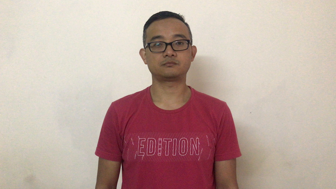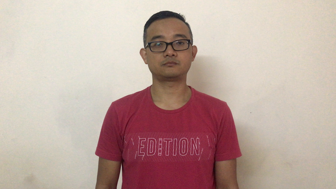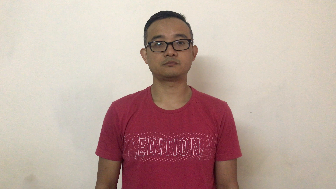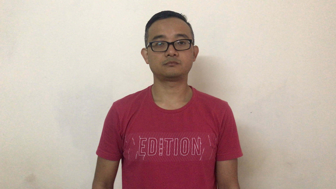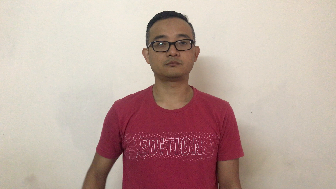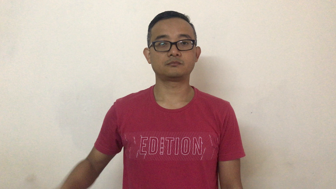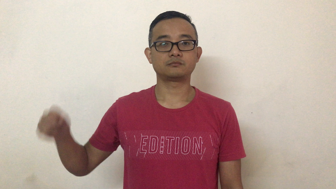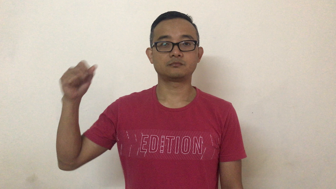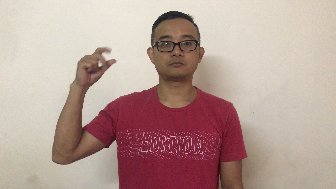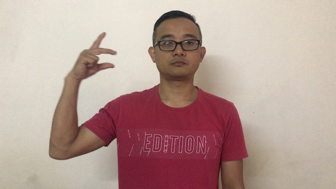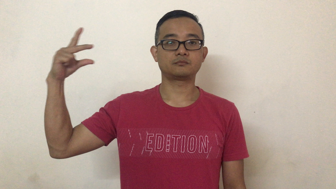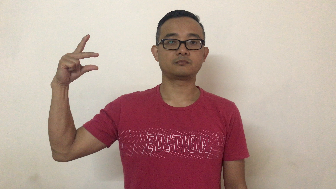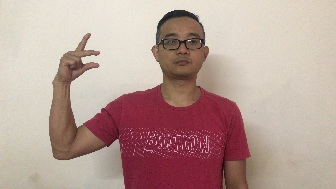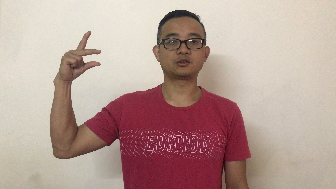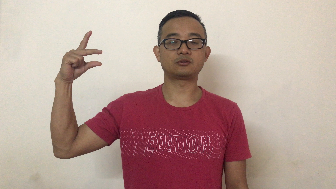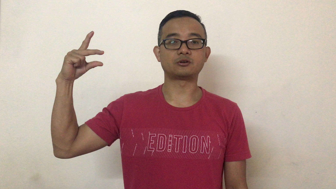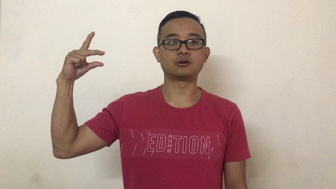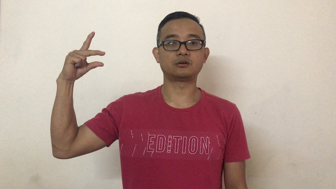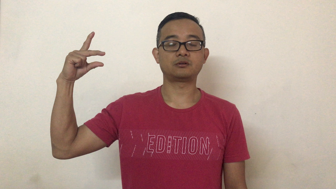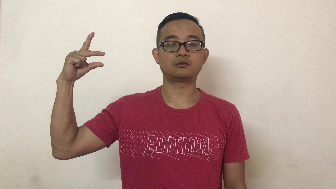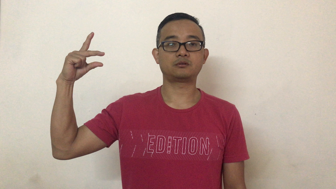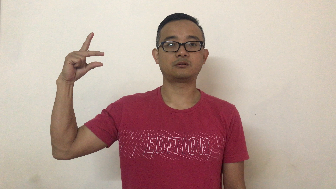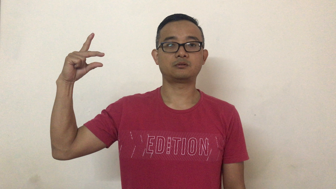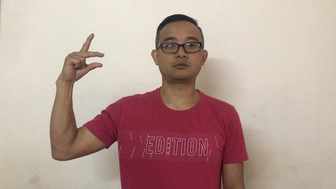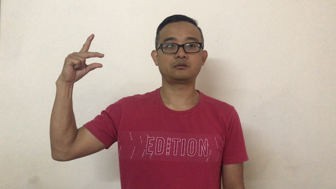त्र